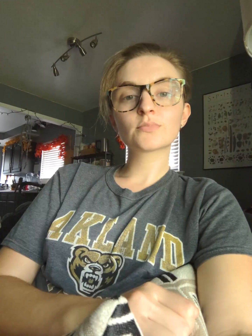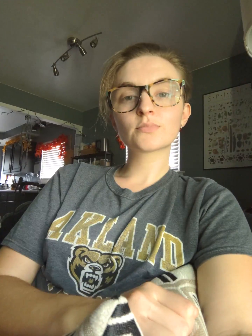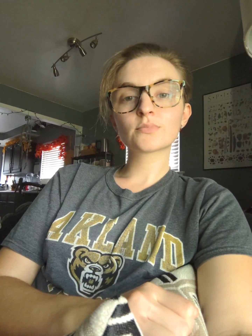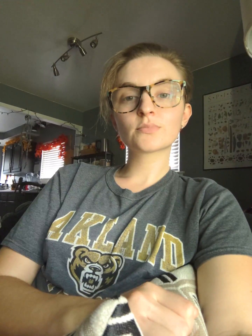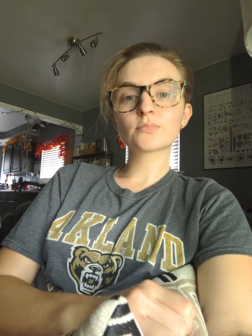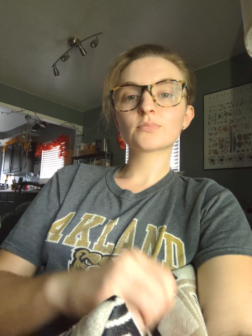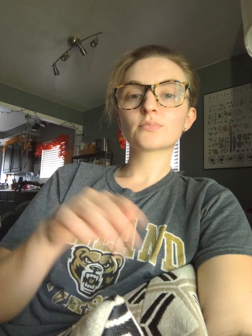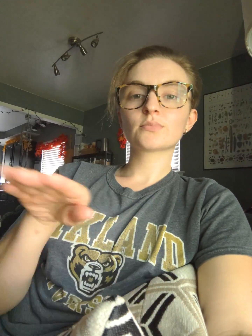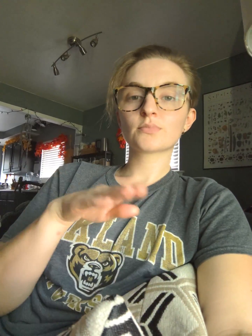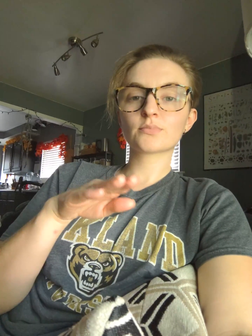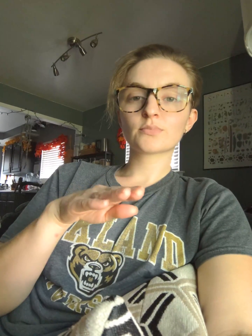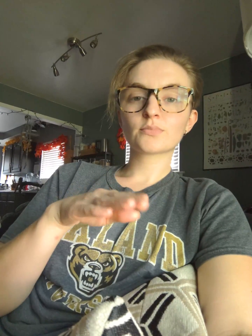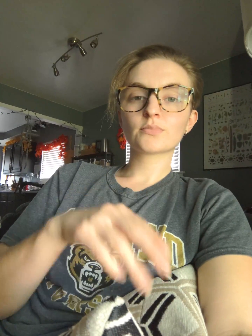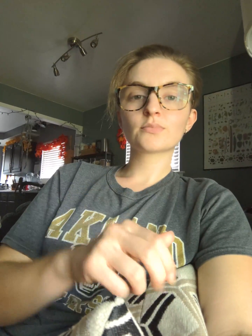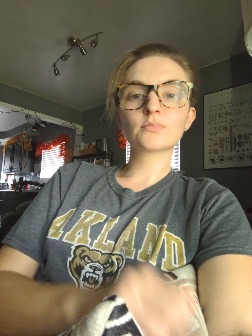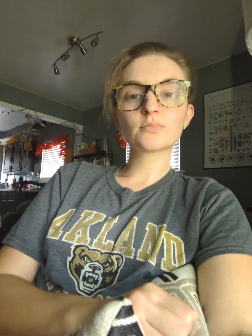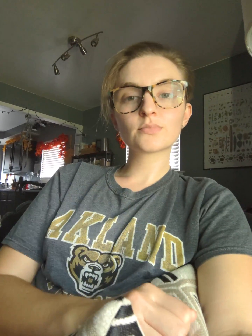boots